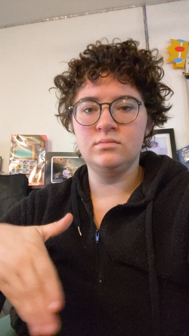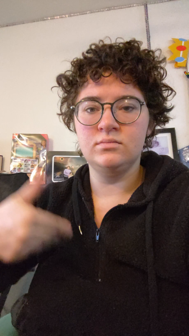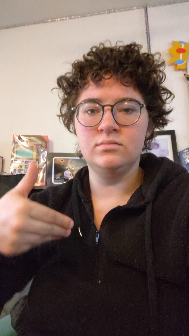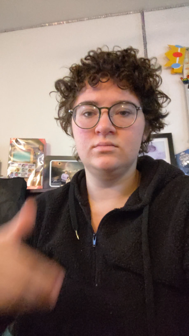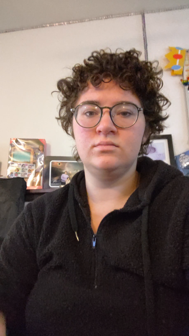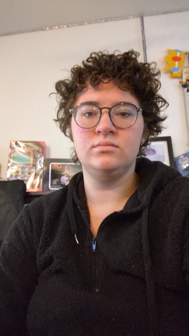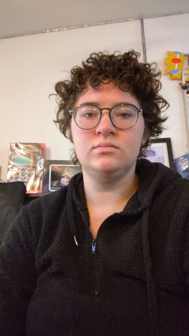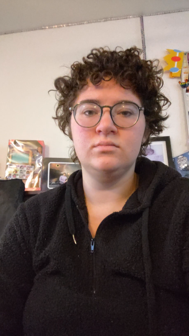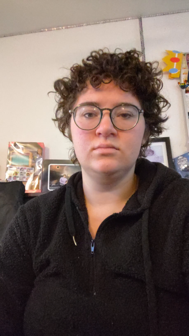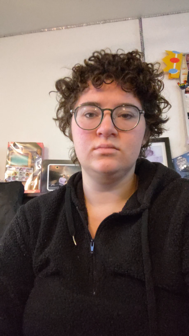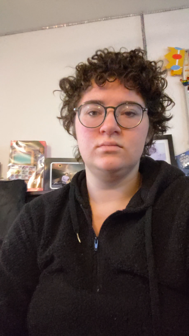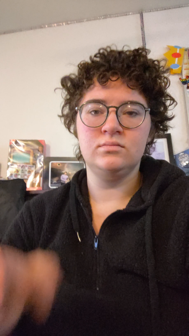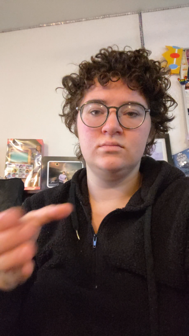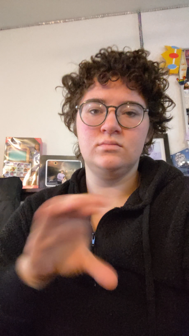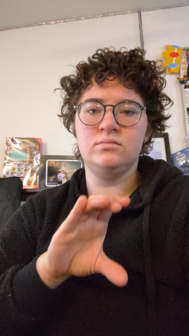dump